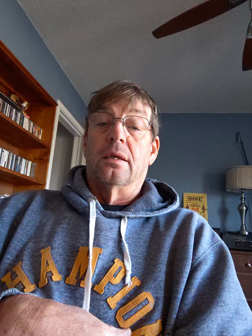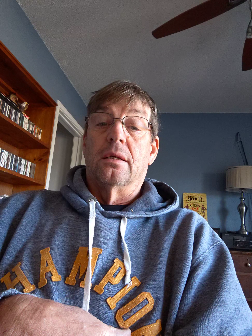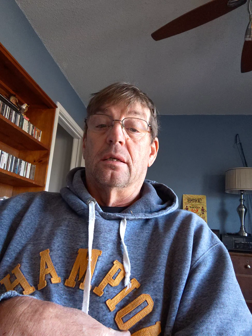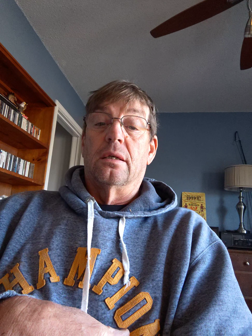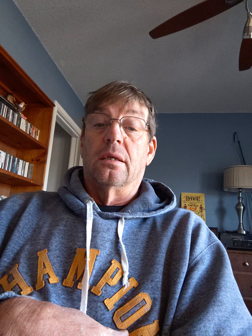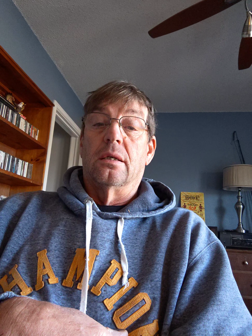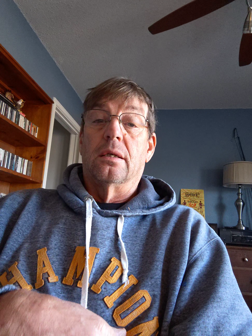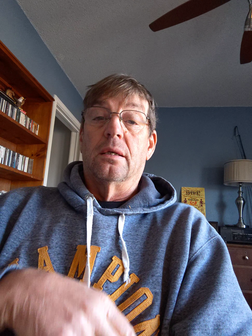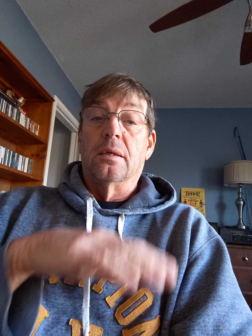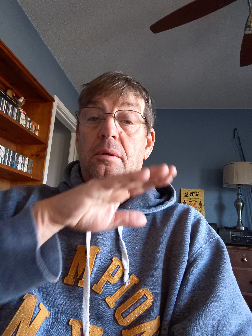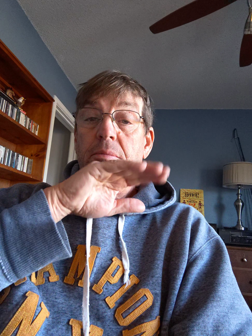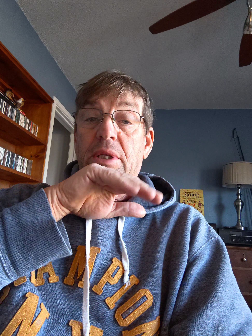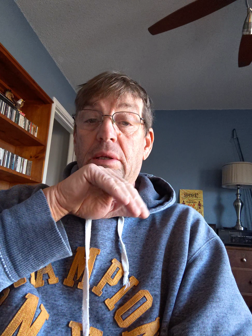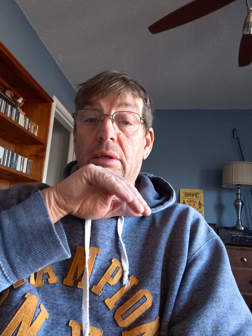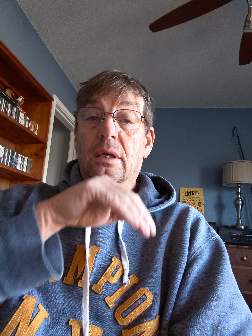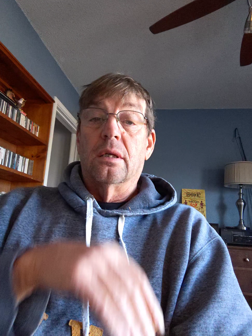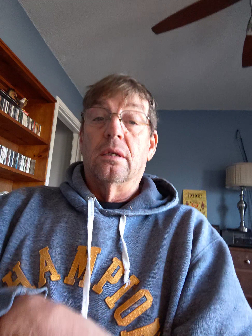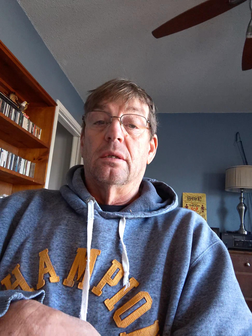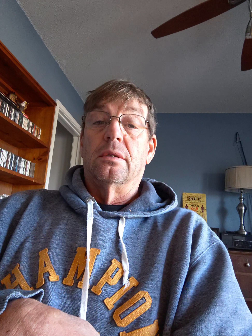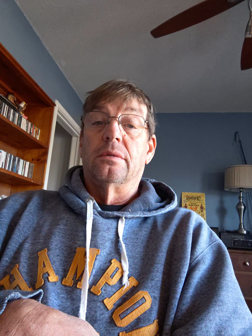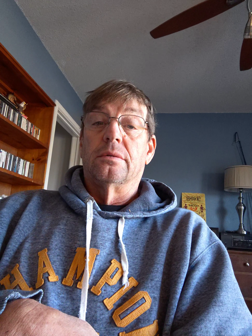pig